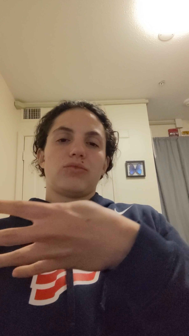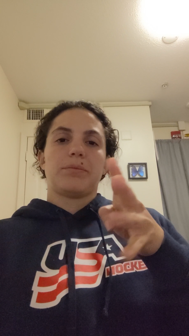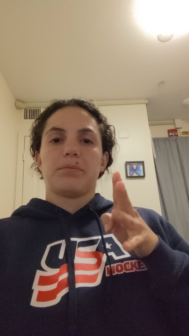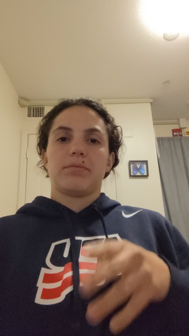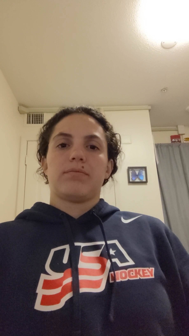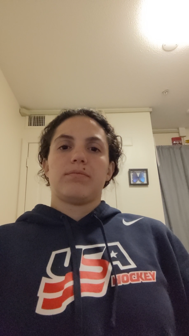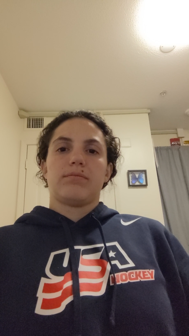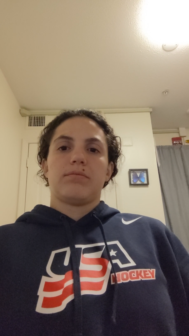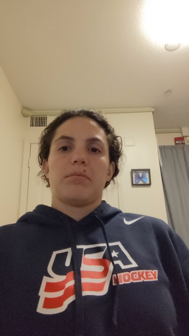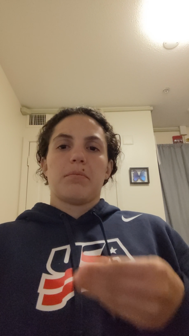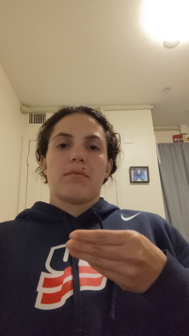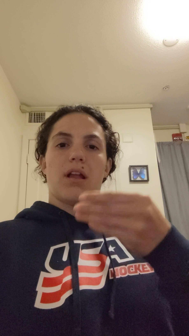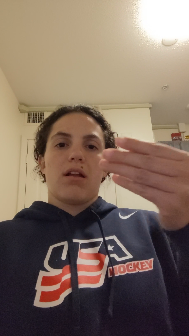buy